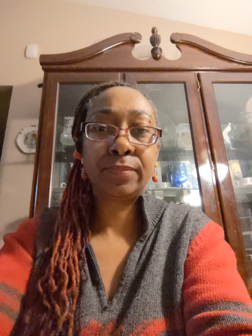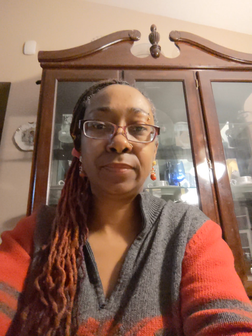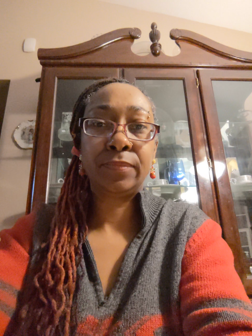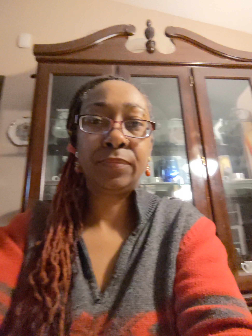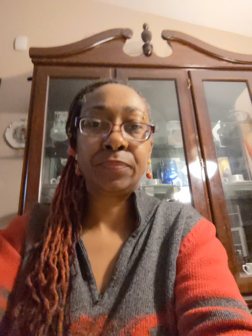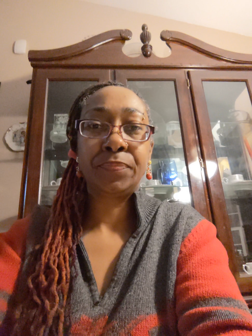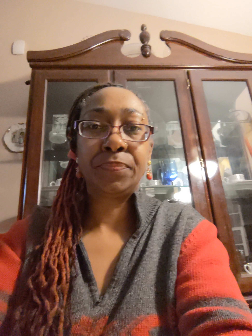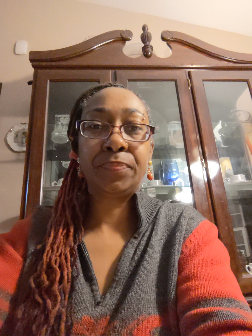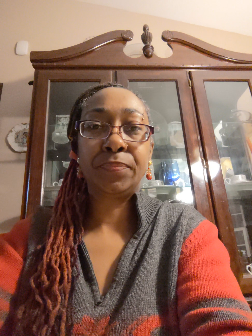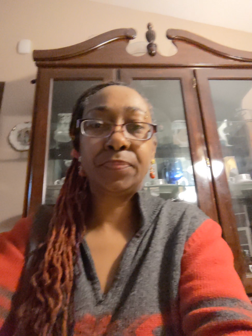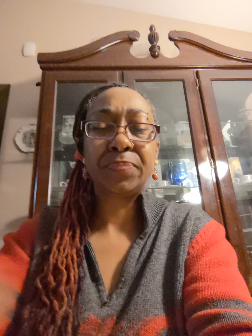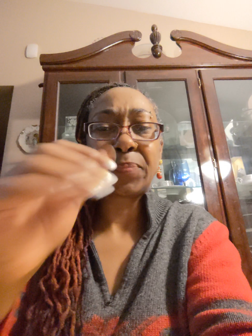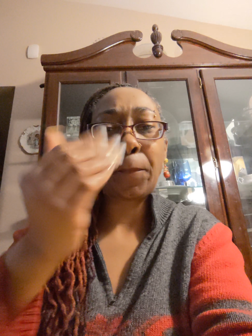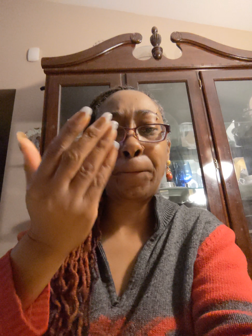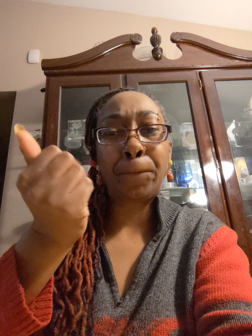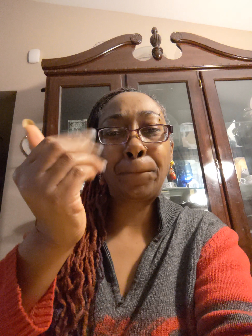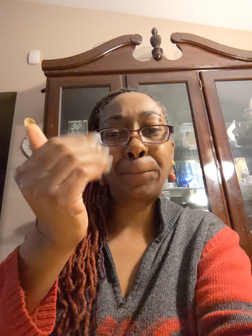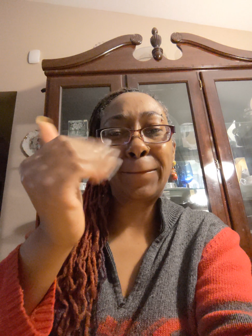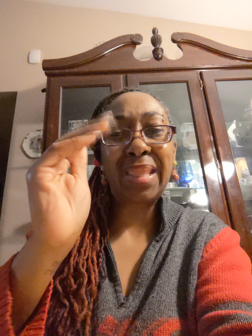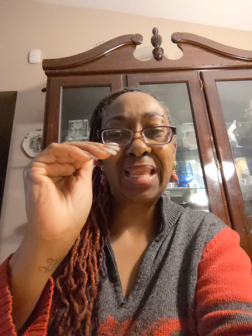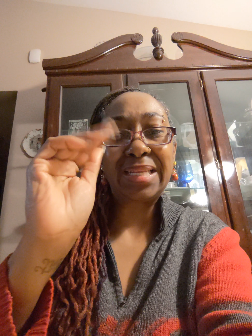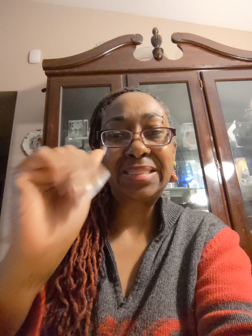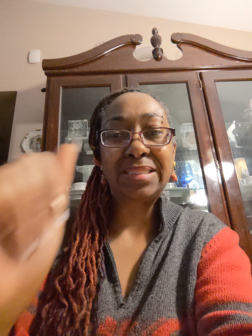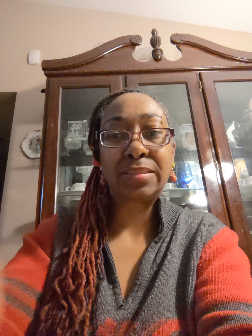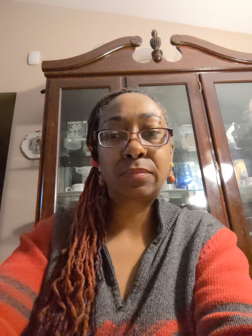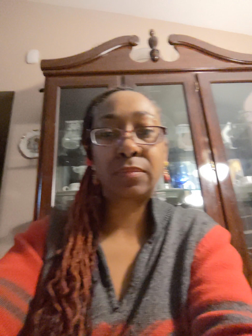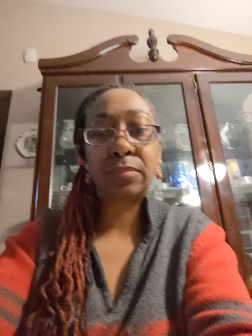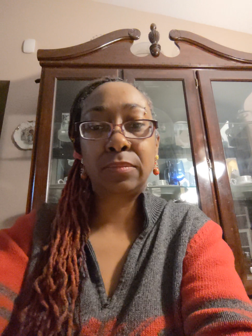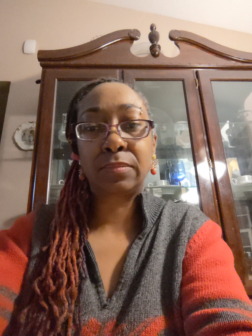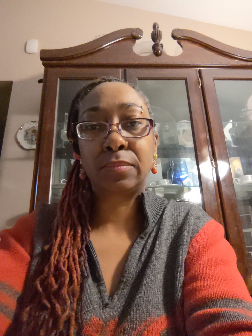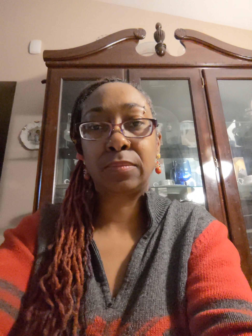mitten